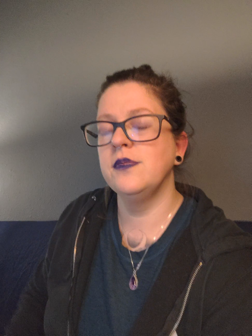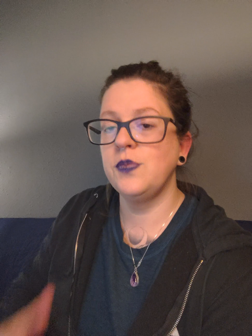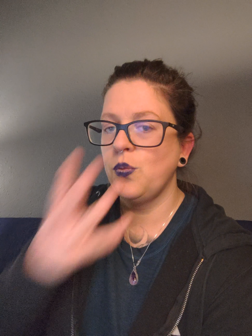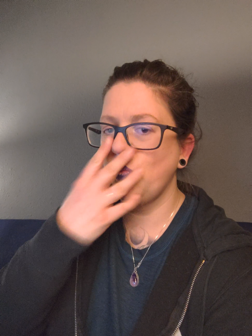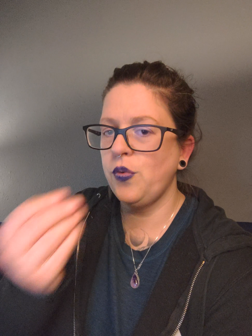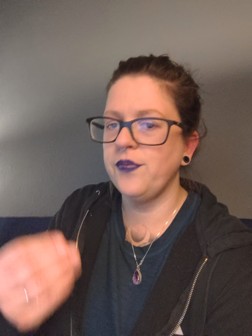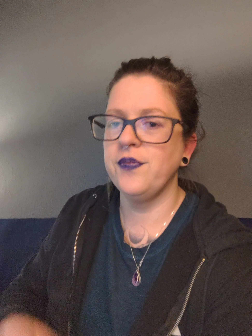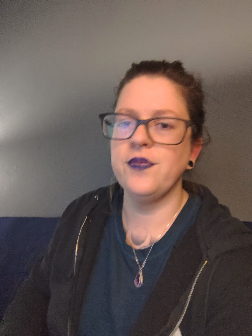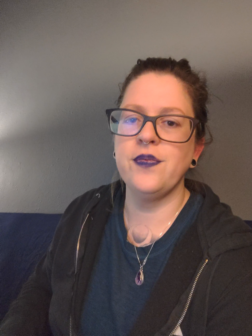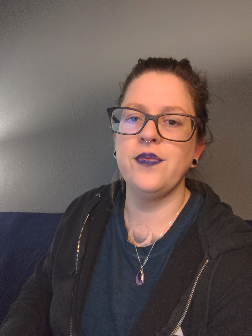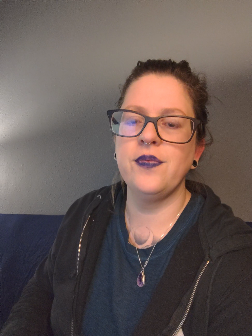wolf